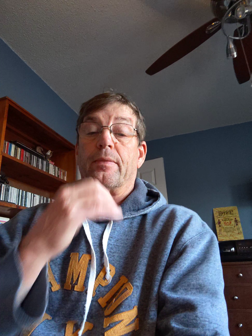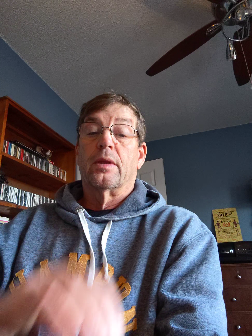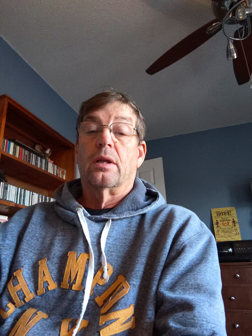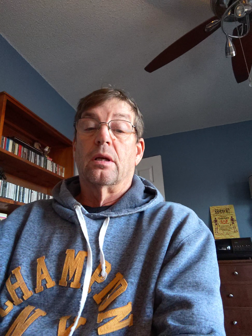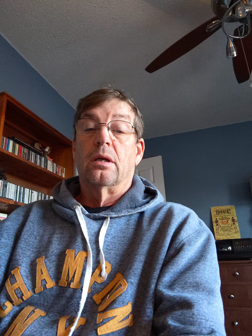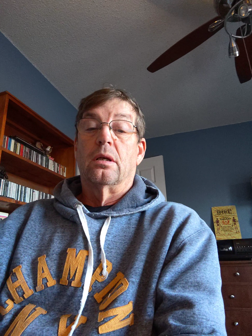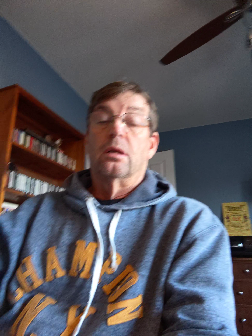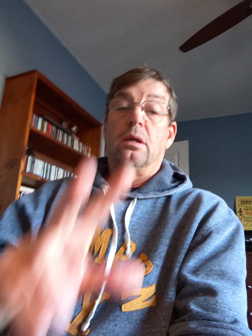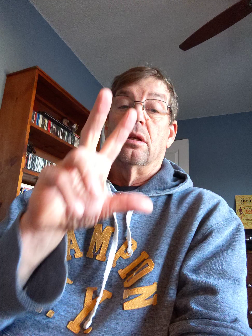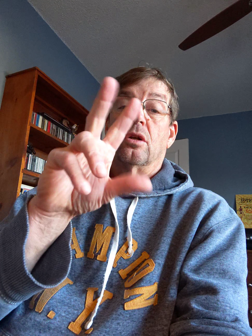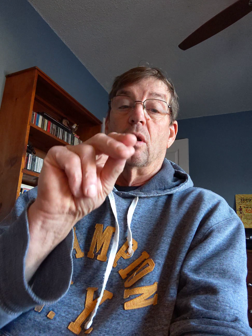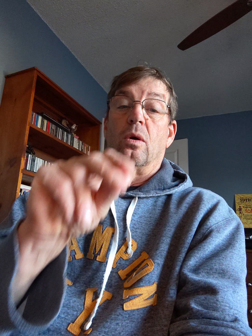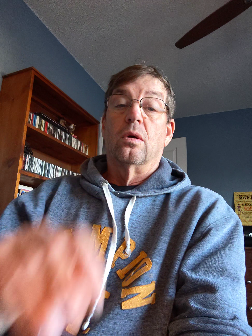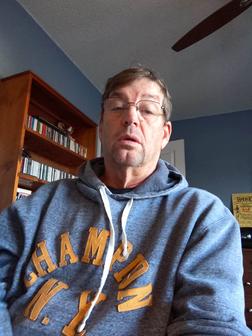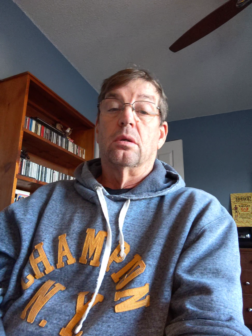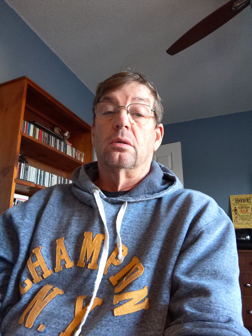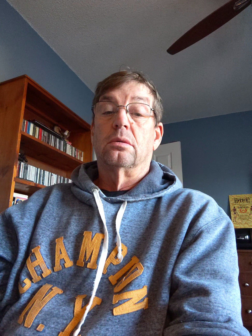no